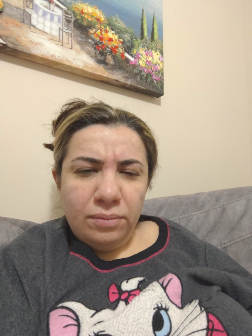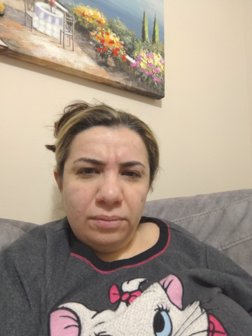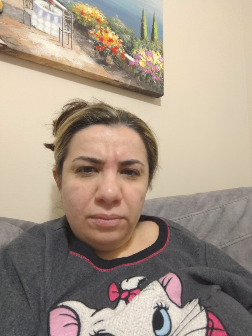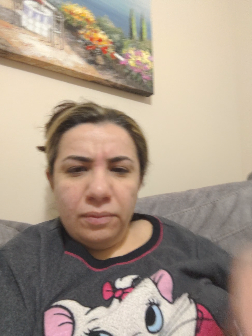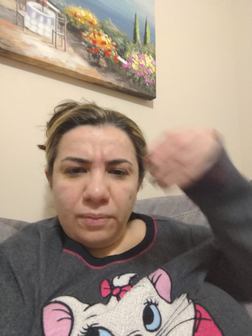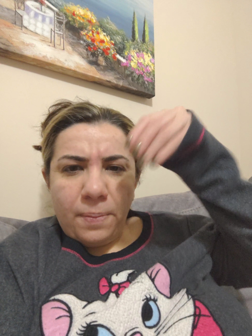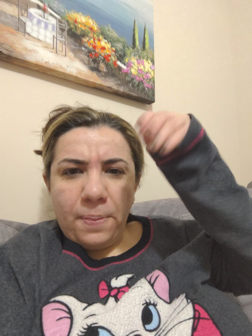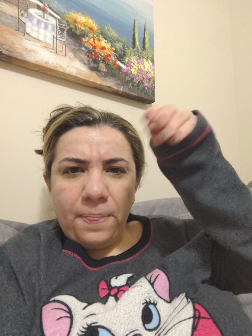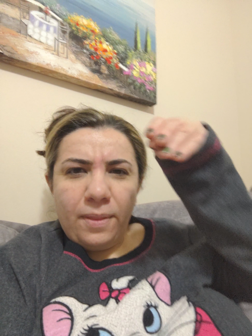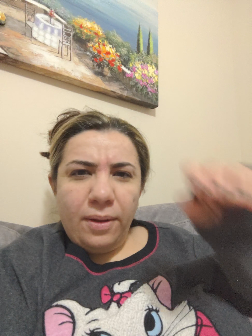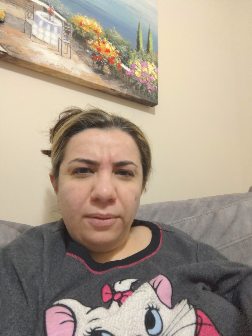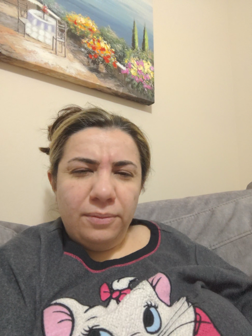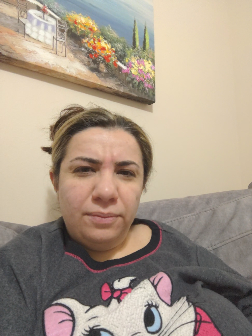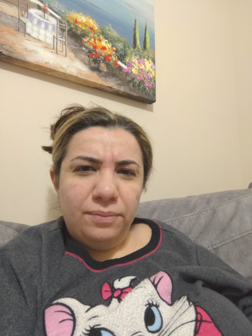store